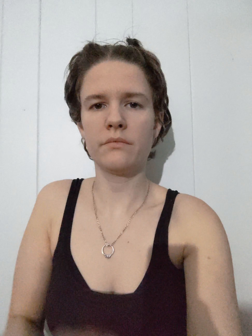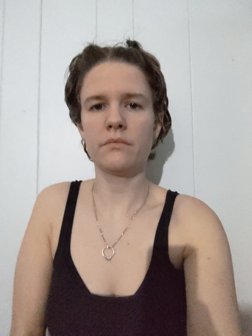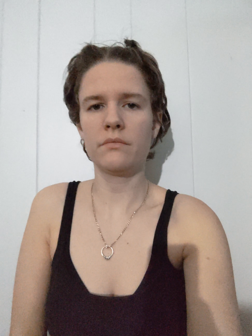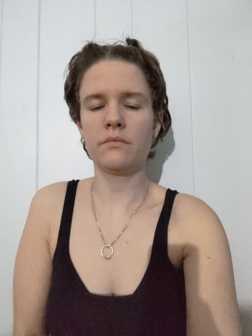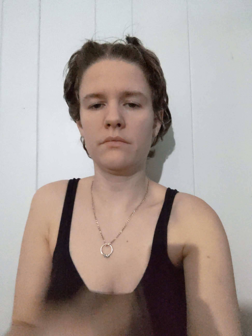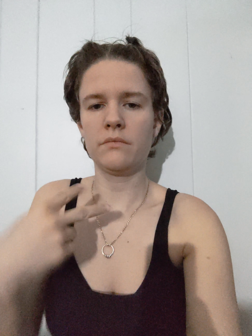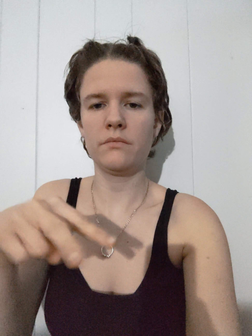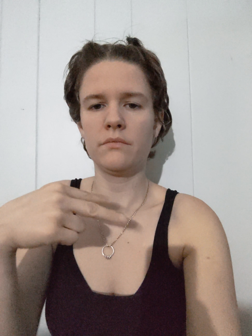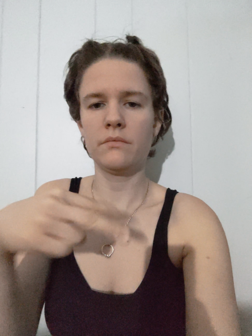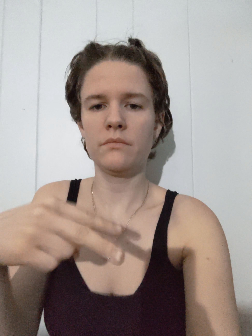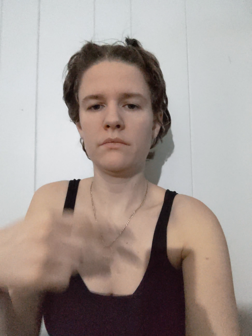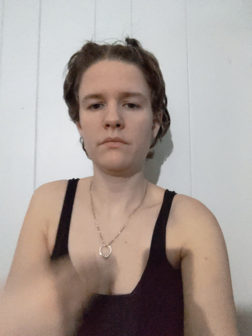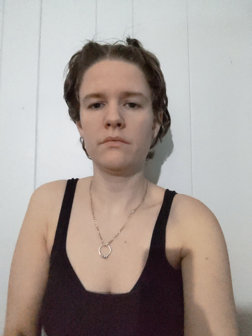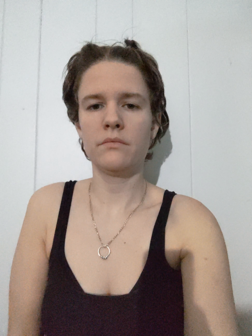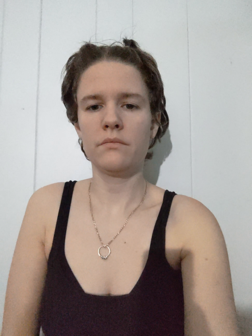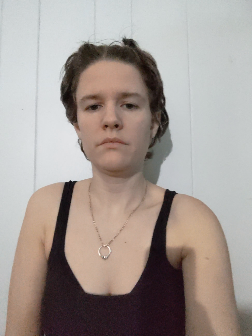dance